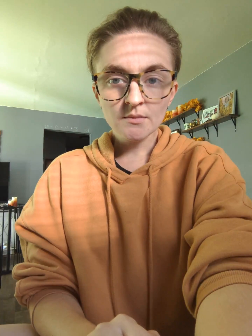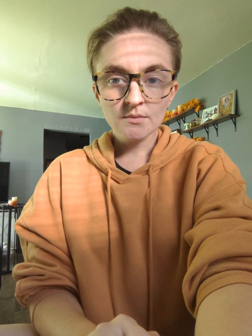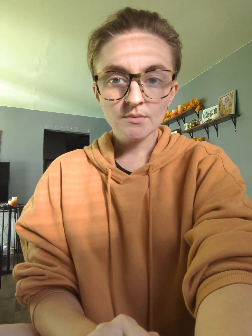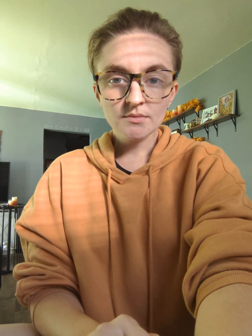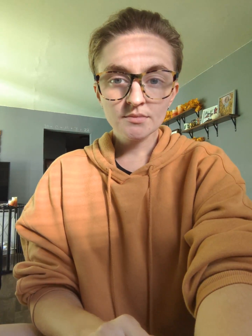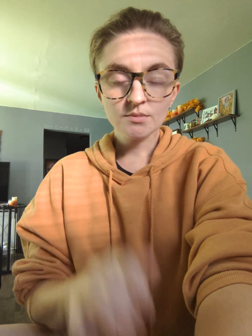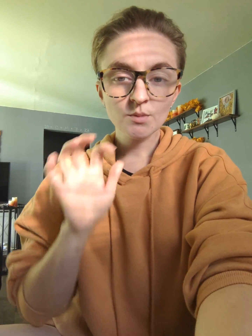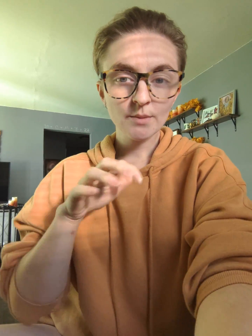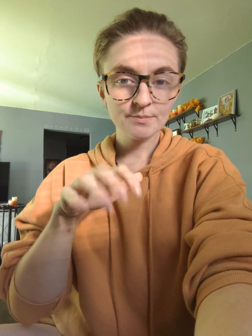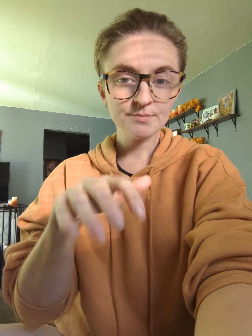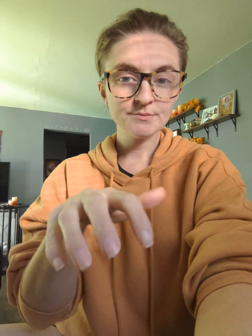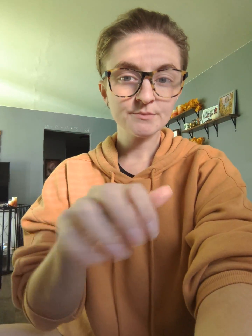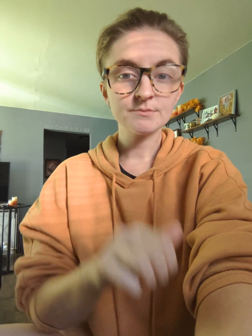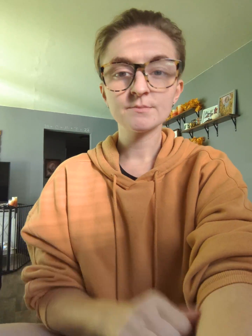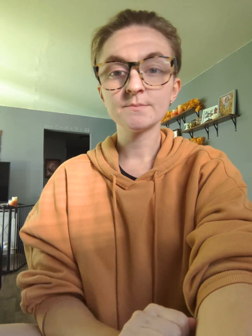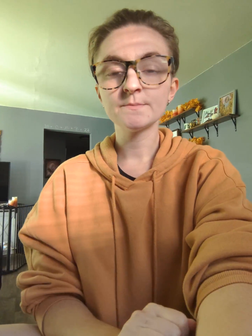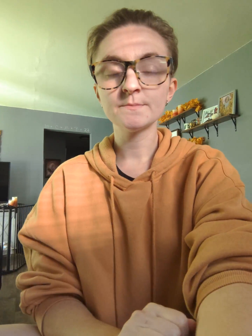grapes